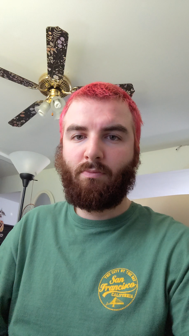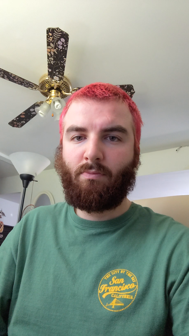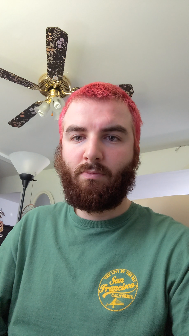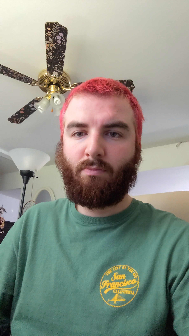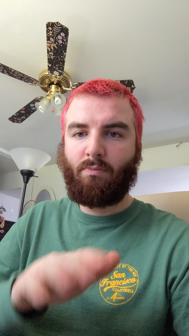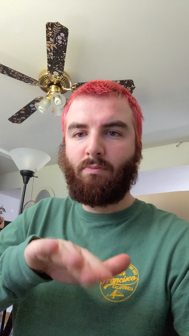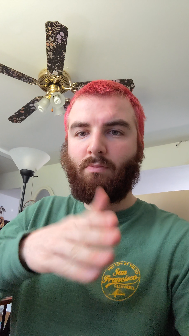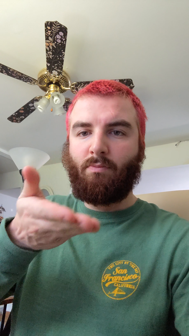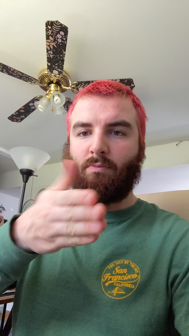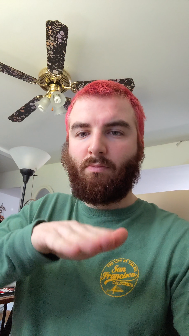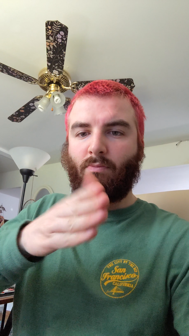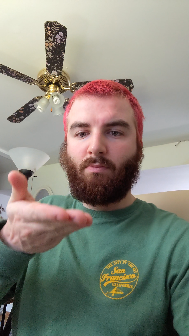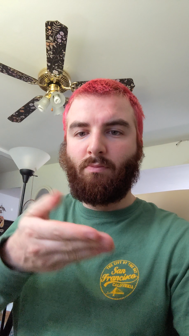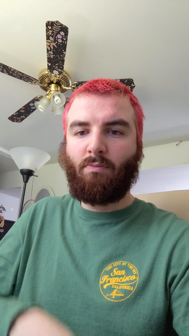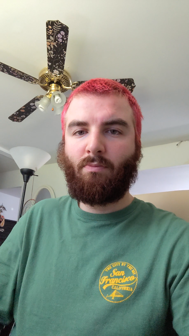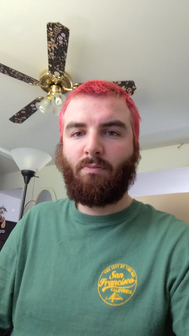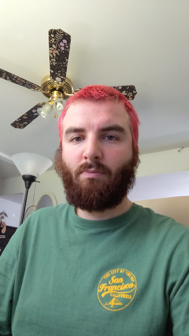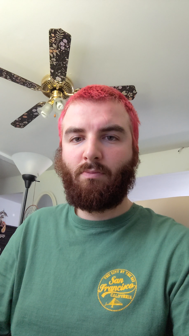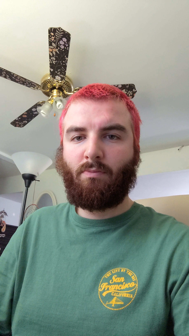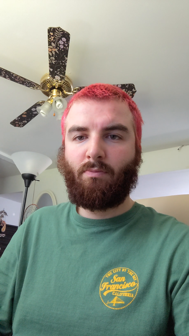kitchen